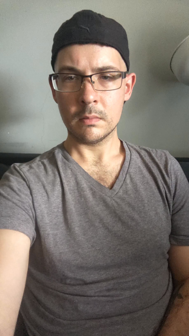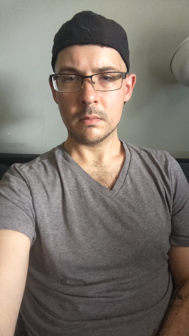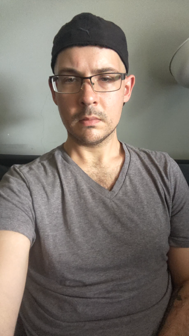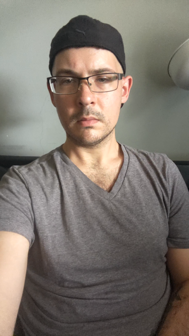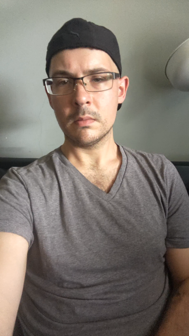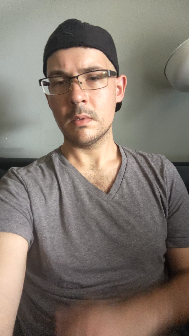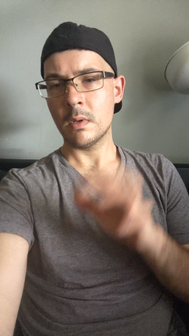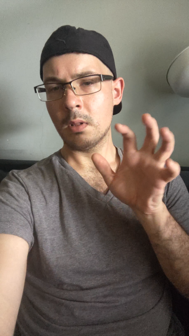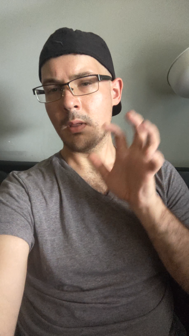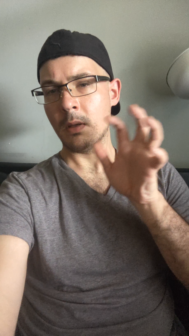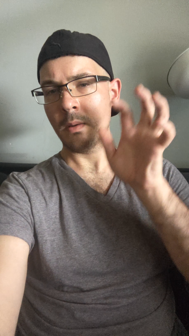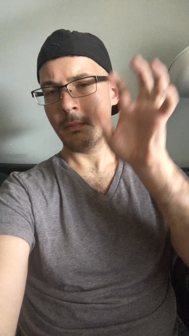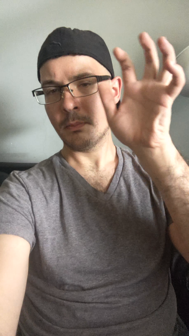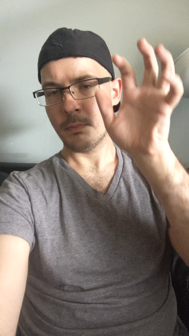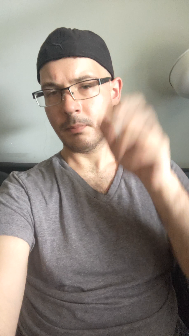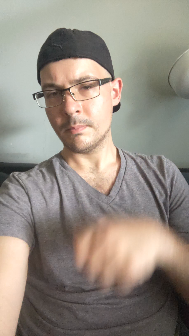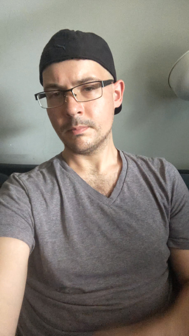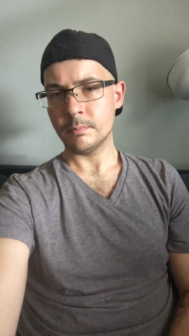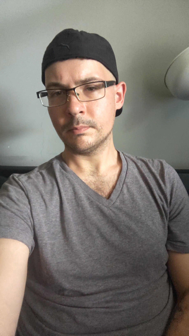climb